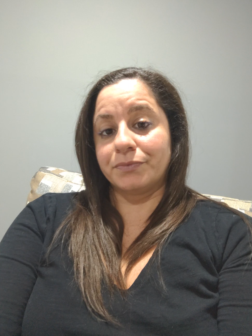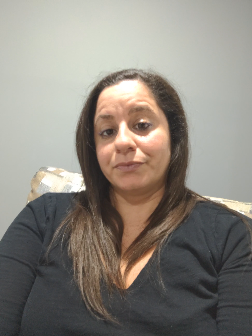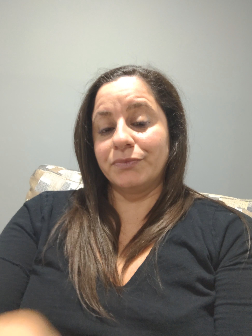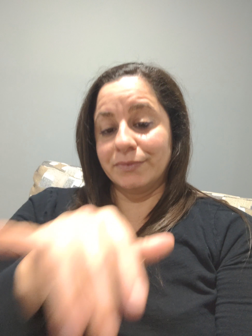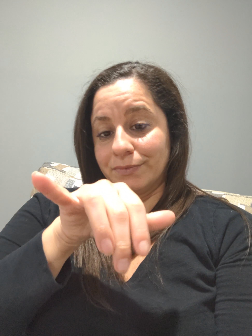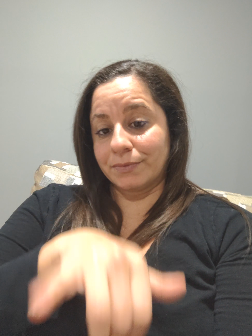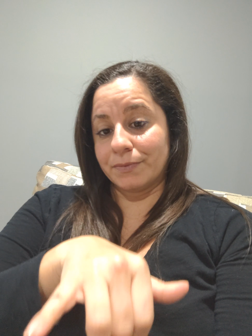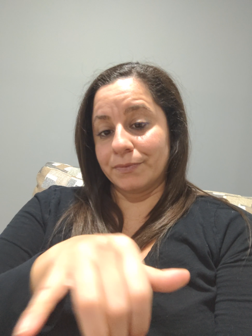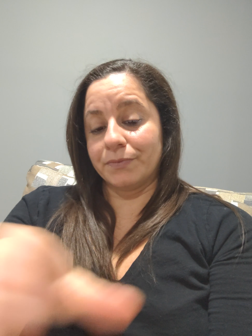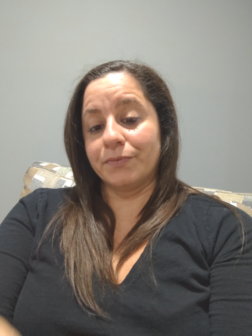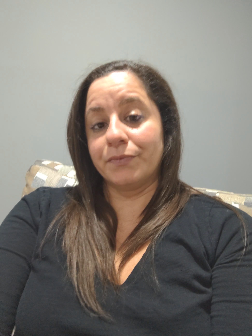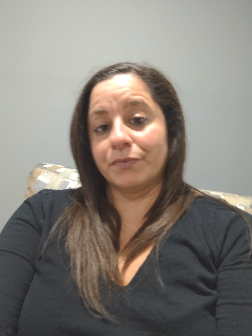stay